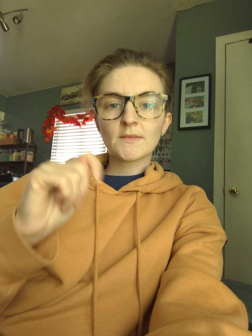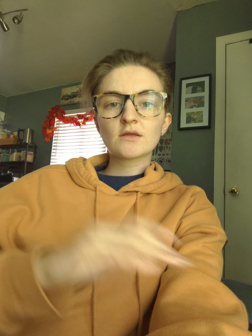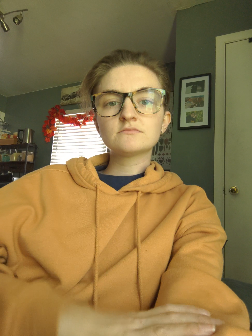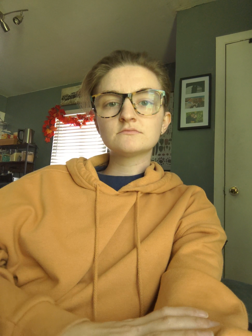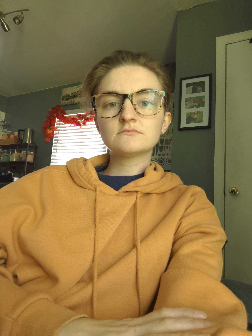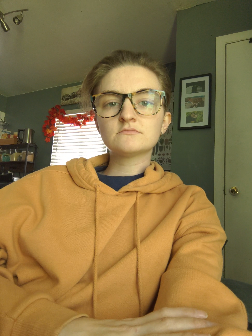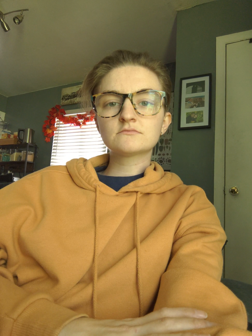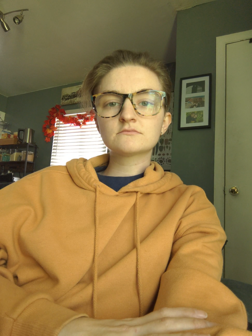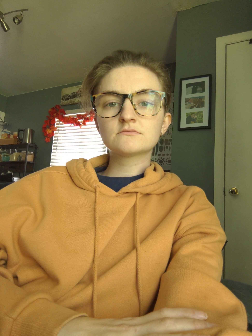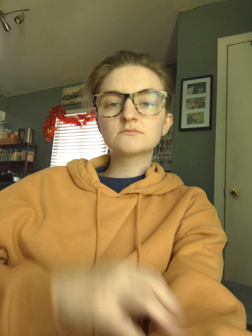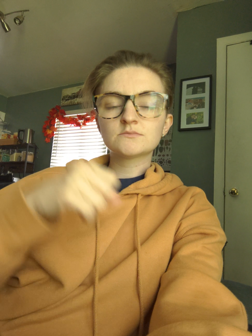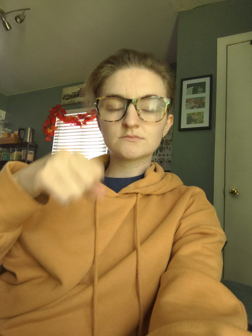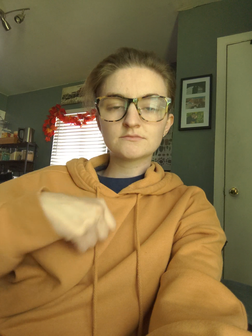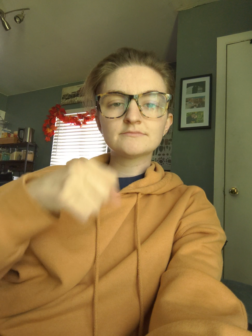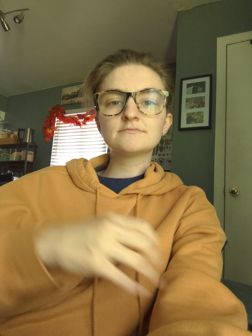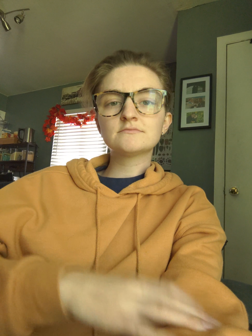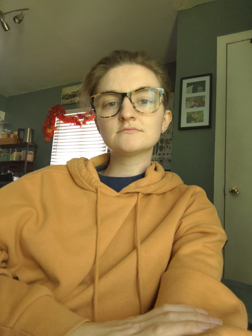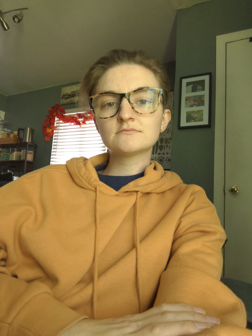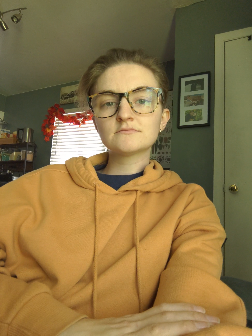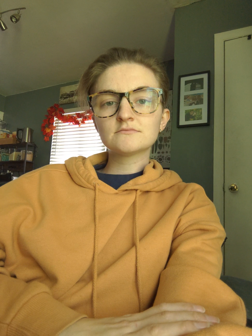bicycle